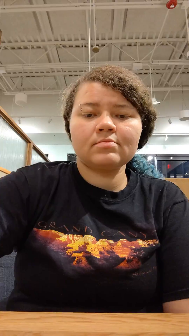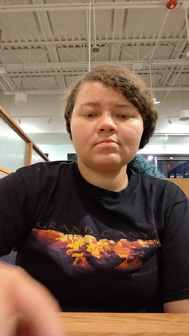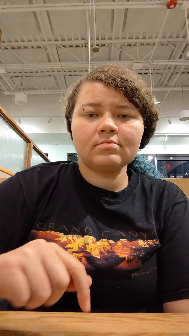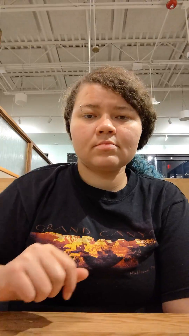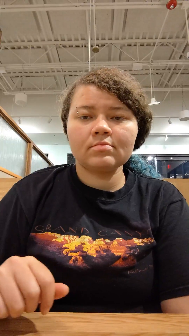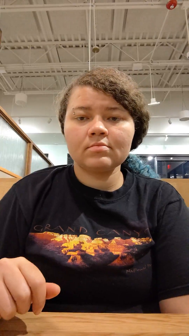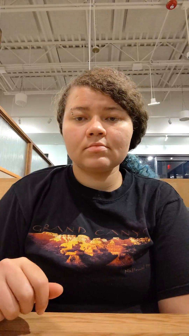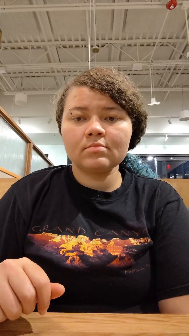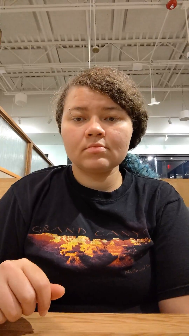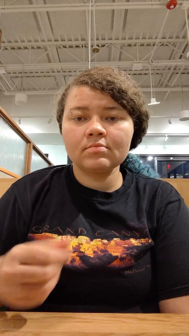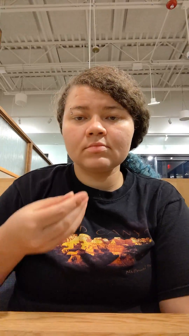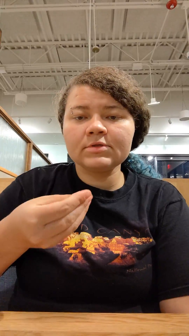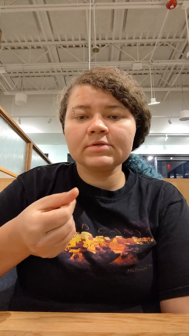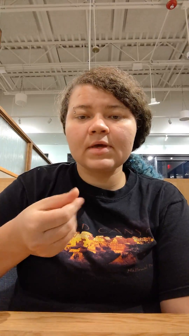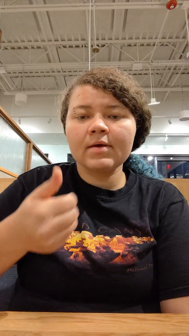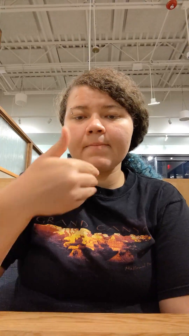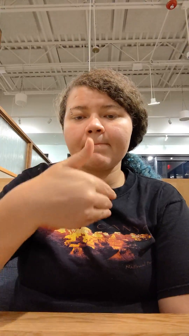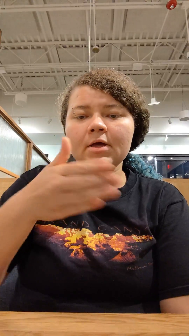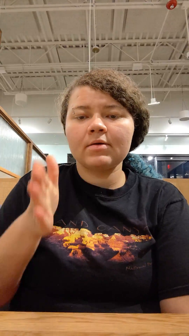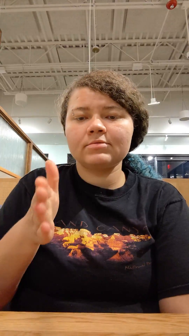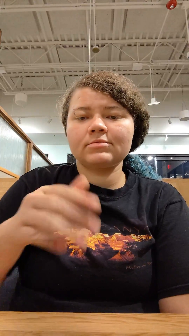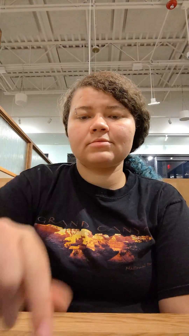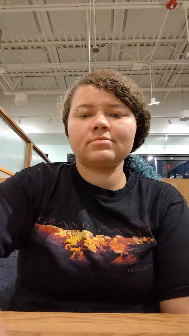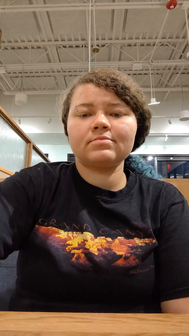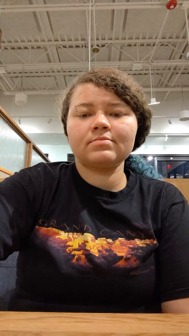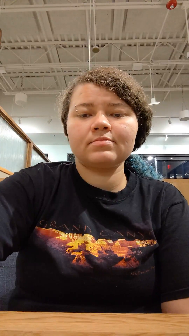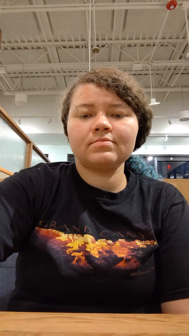sandbox